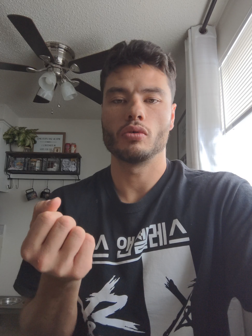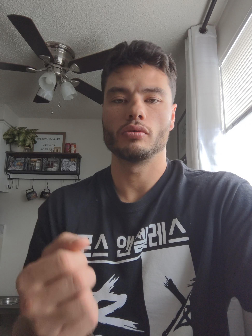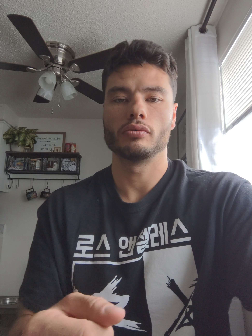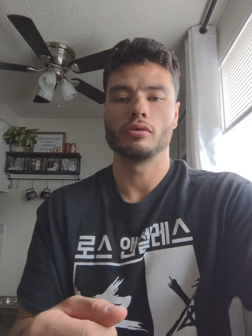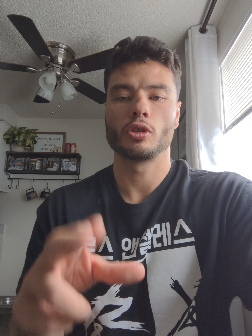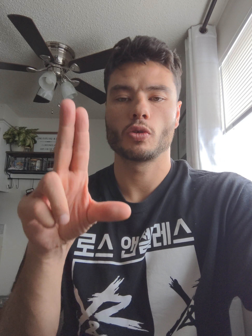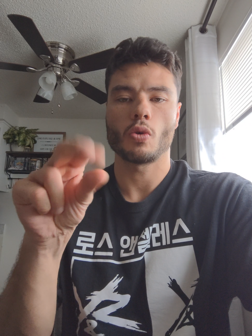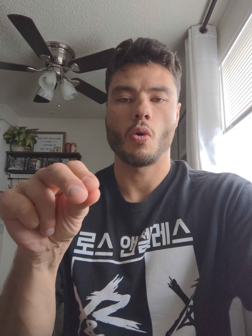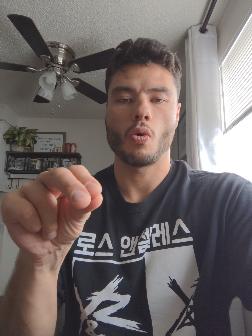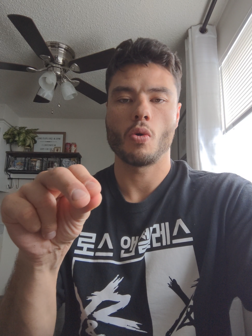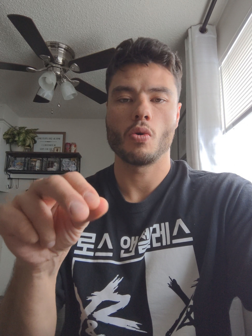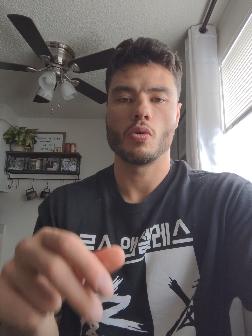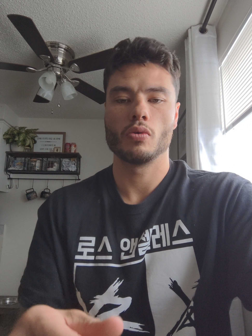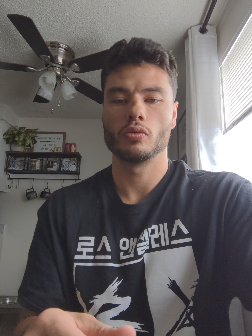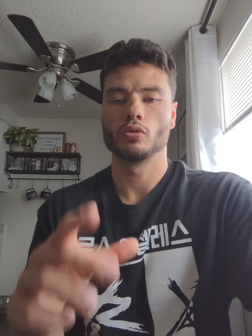no